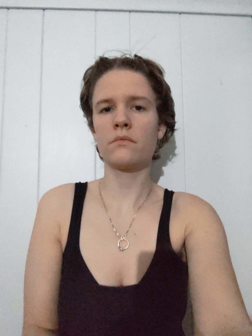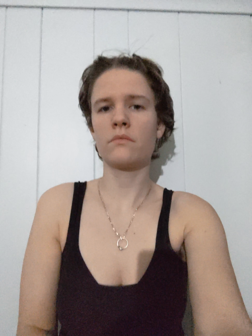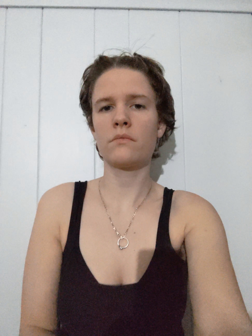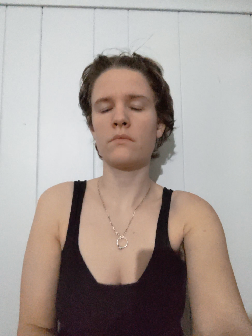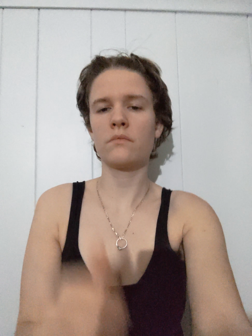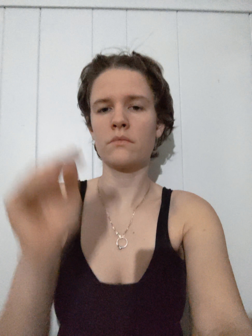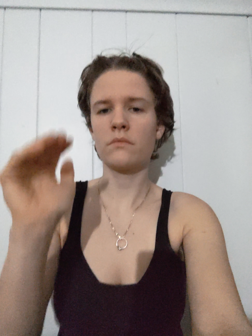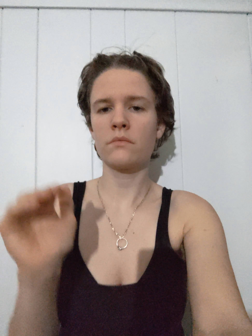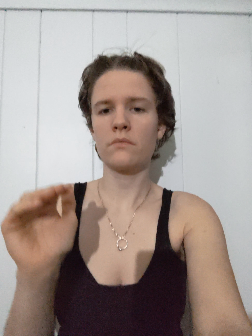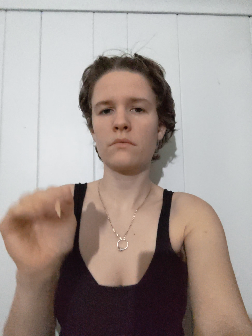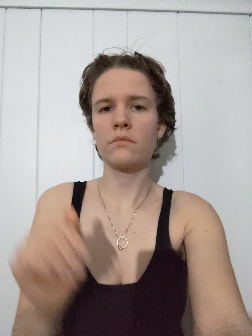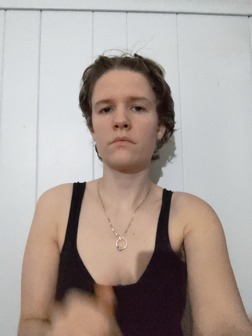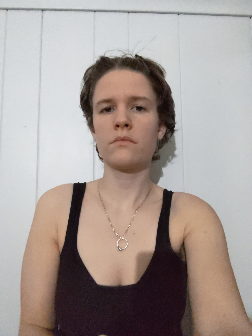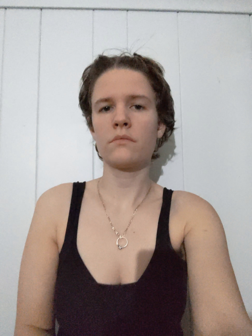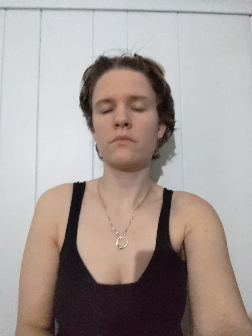child